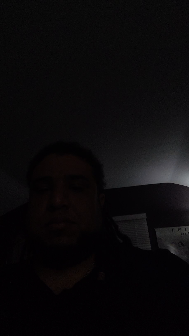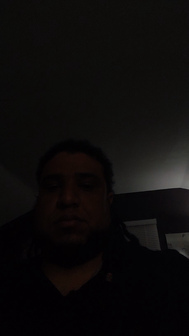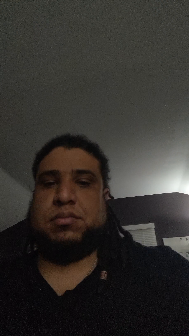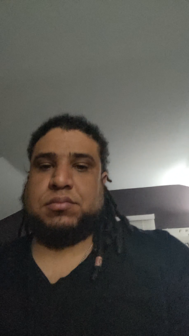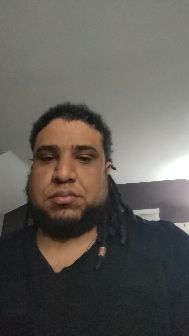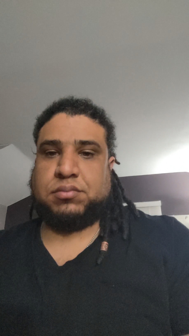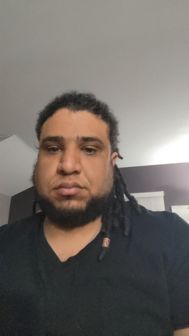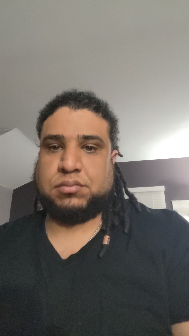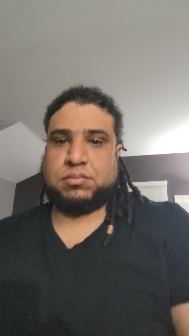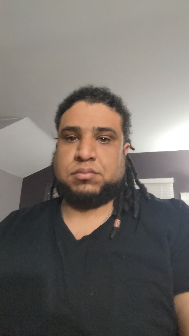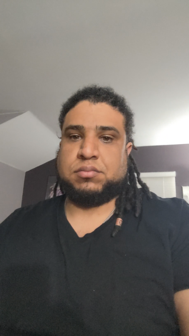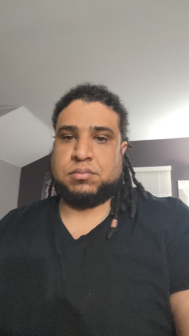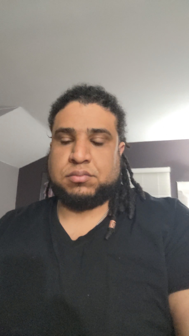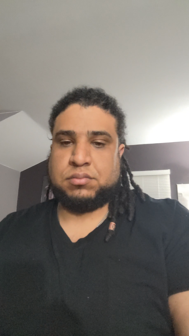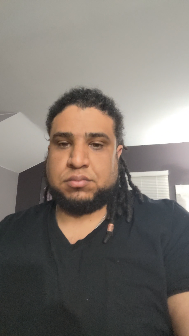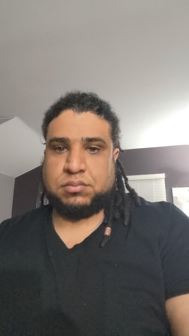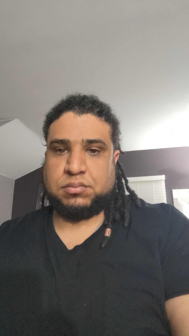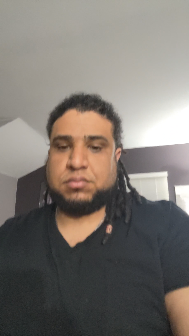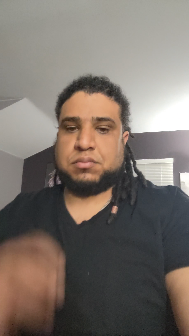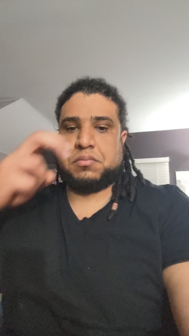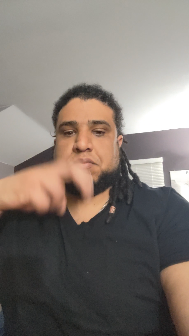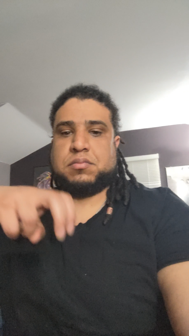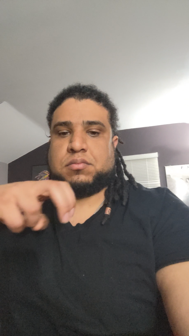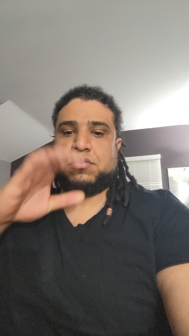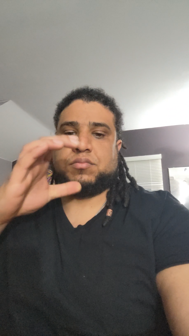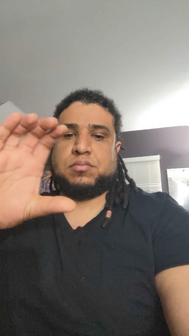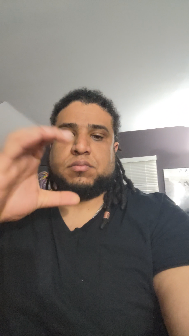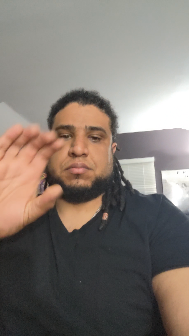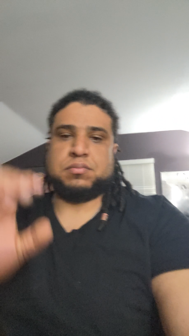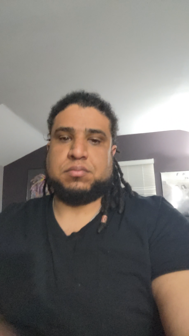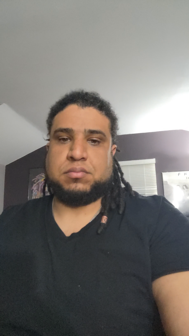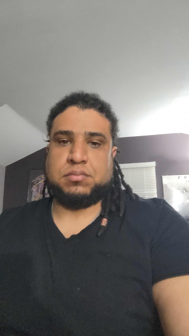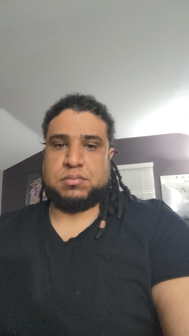potato chip